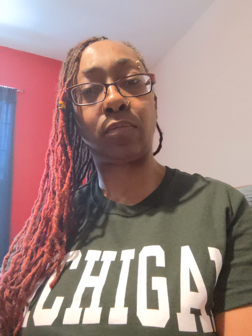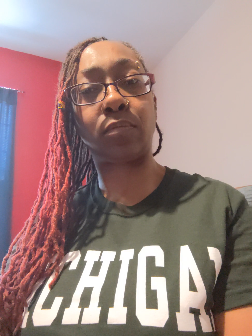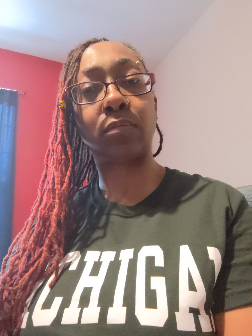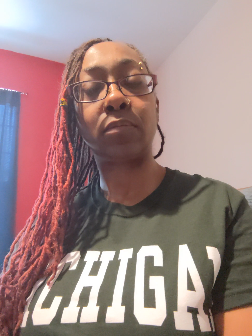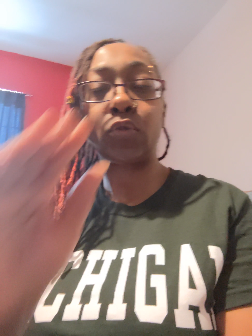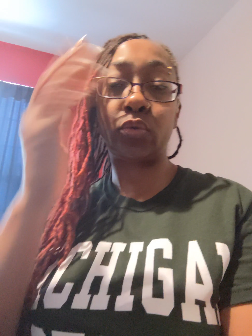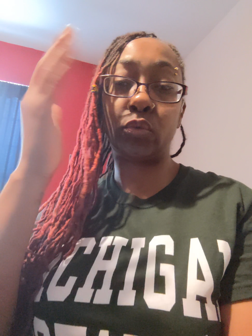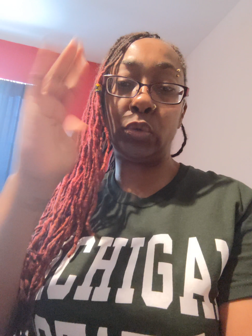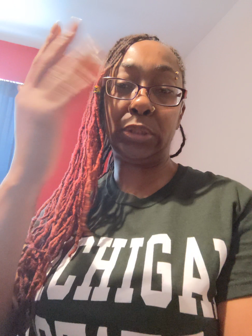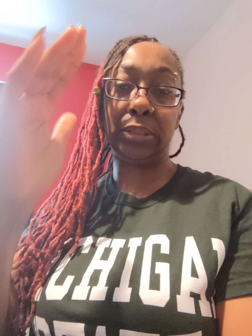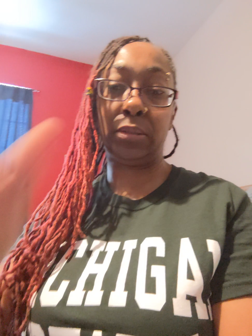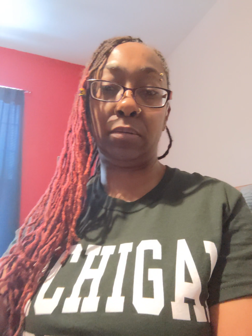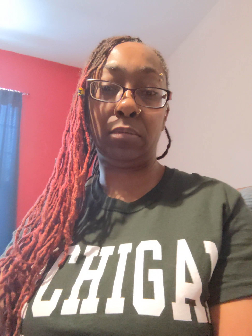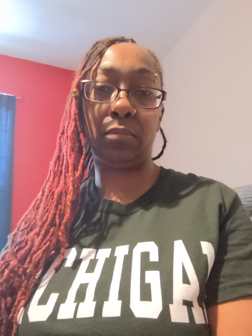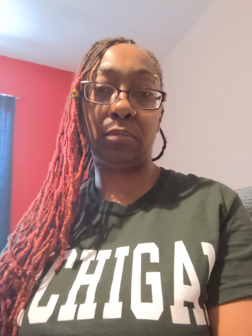tree